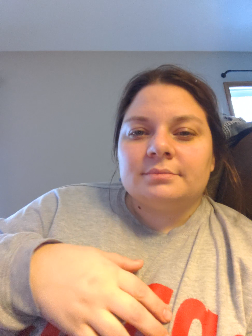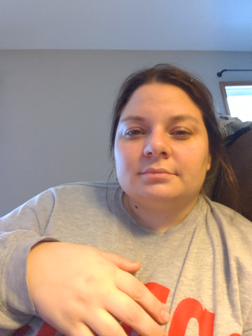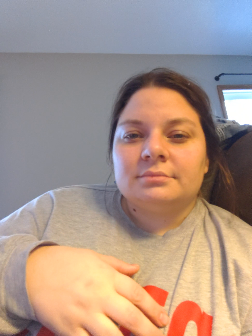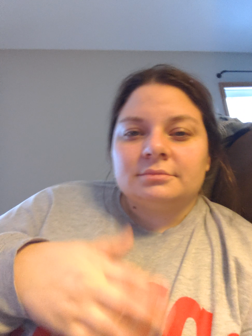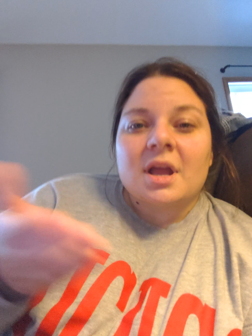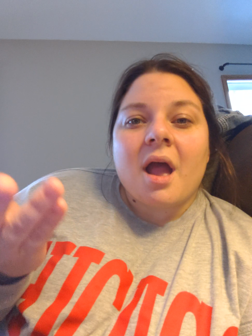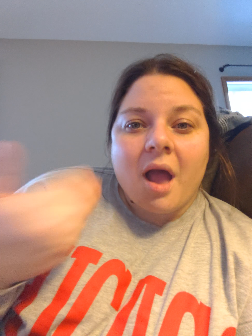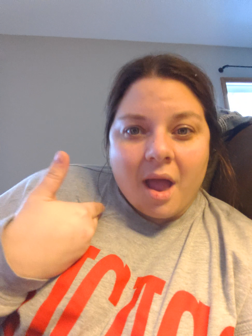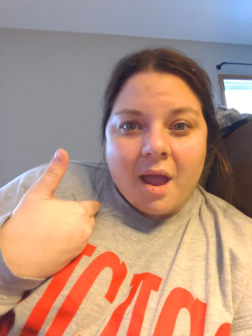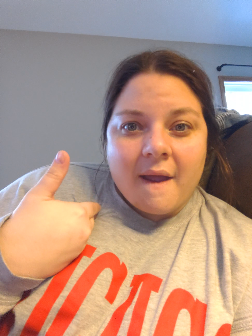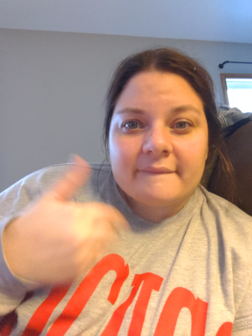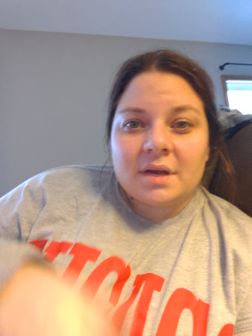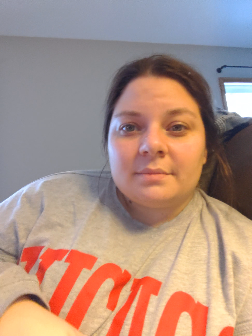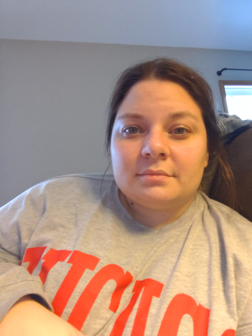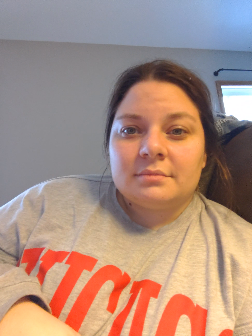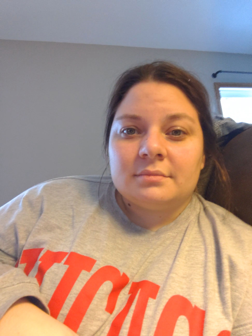have